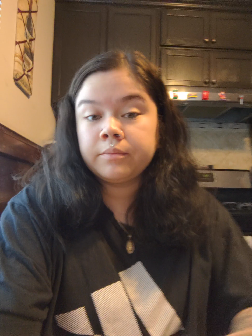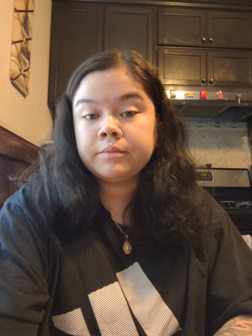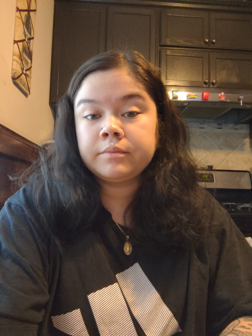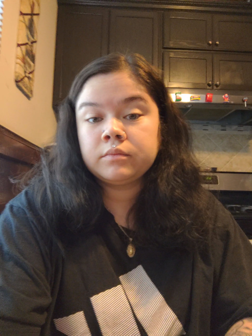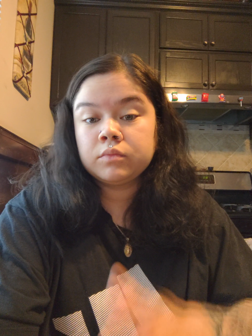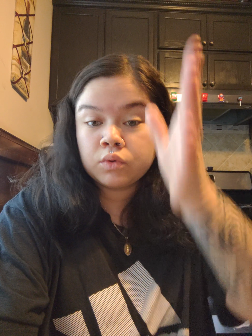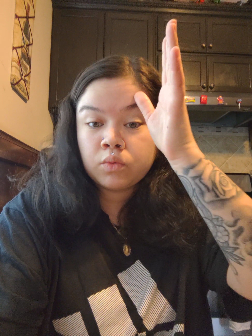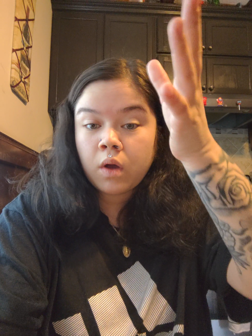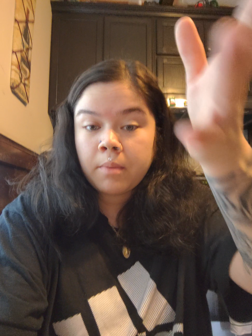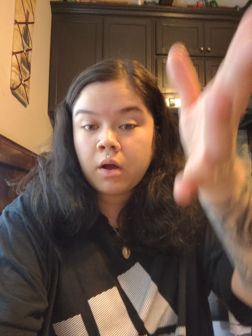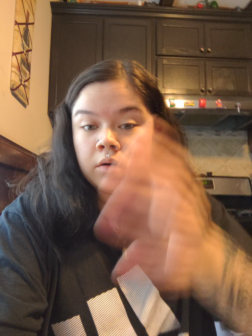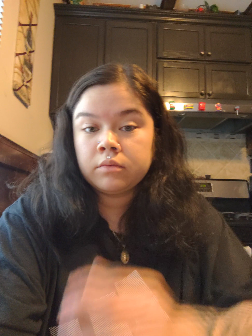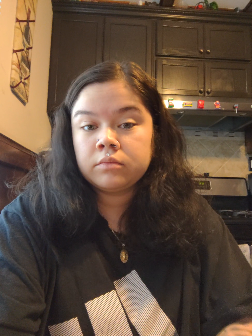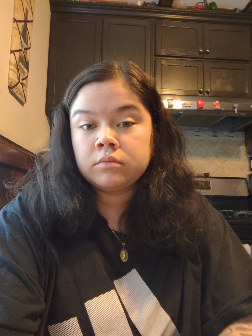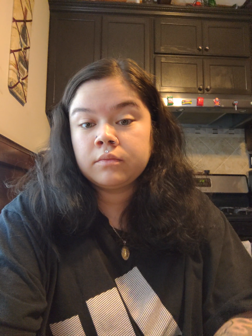grandpa